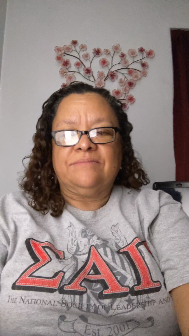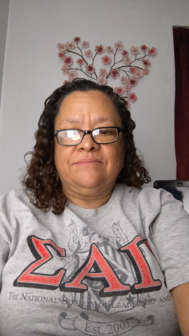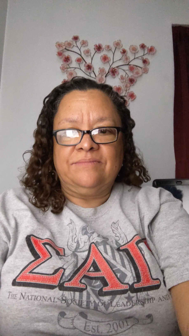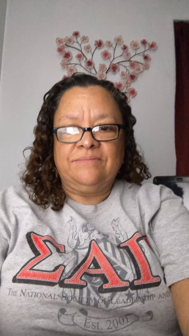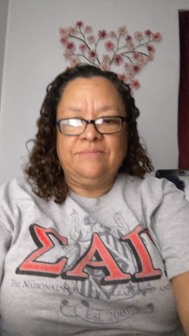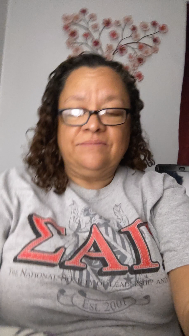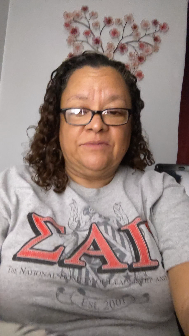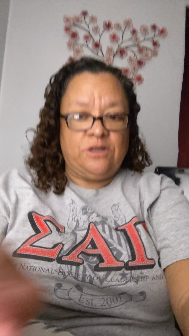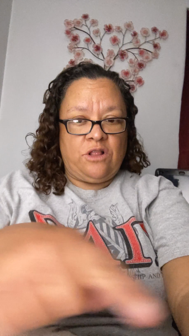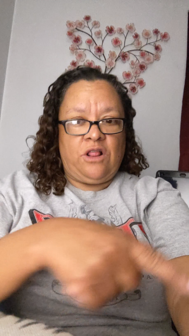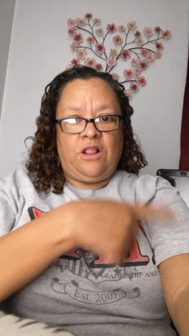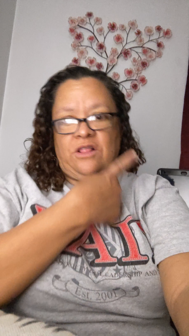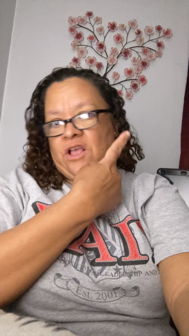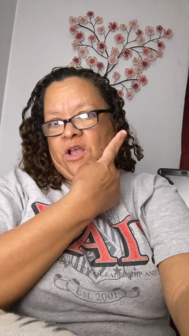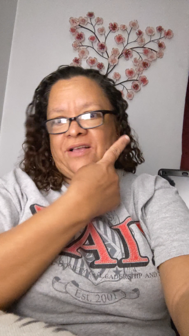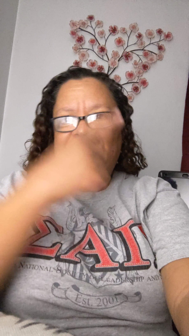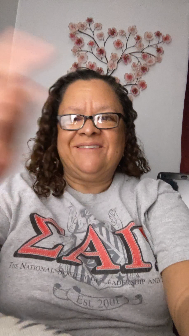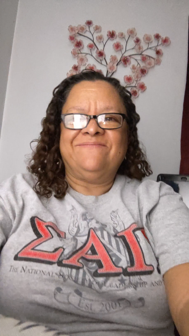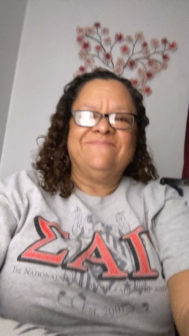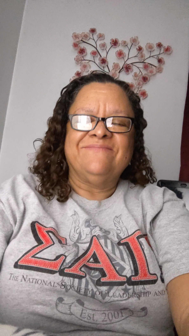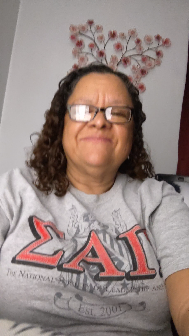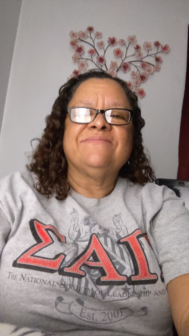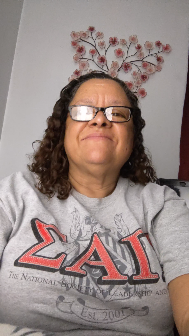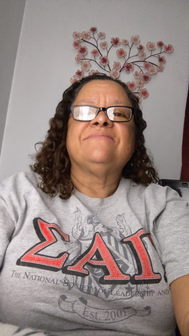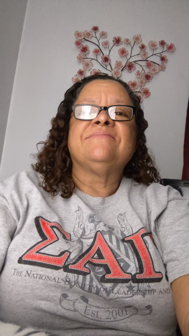long